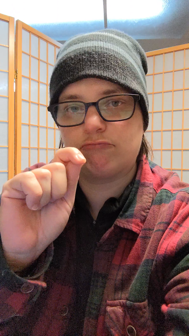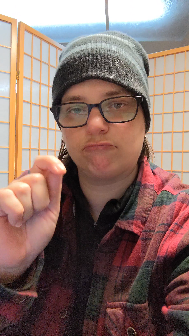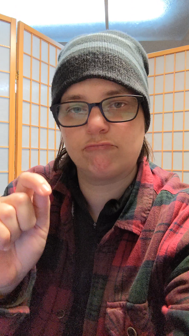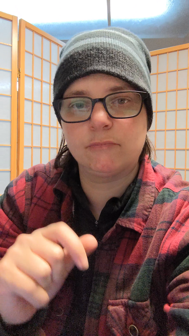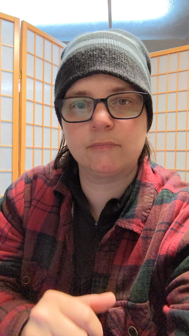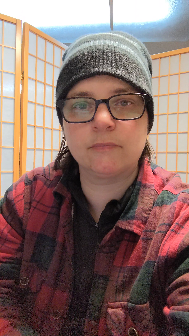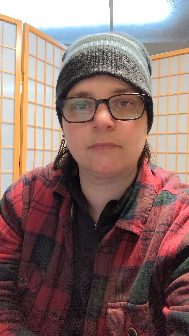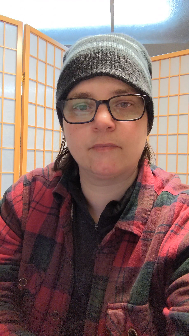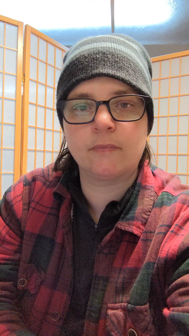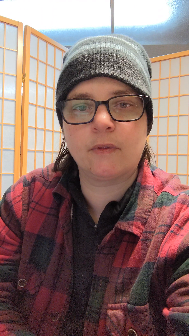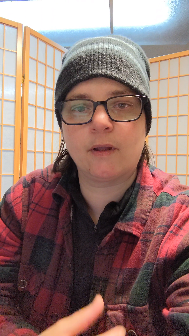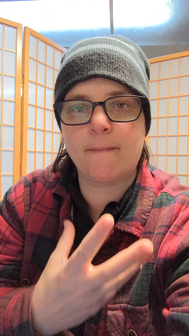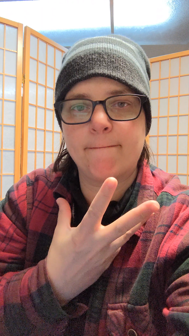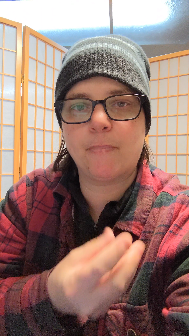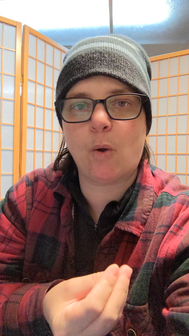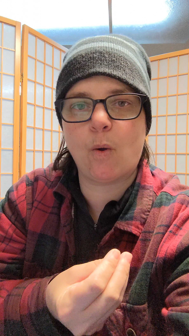poor